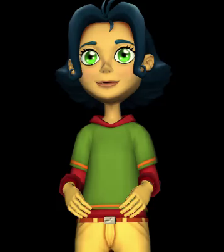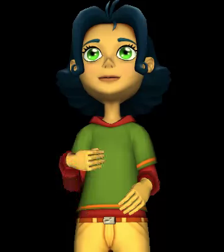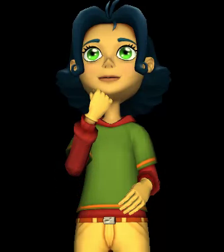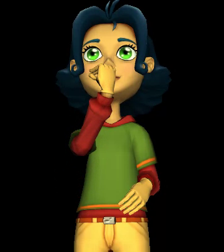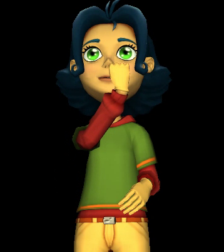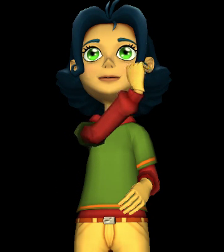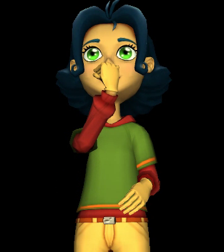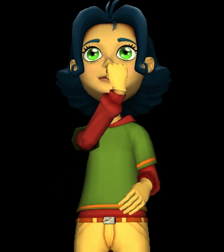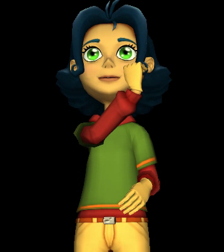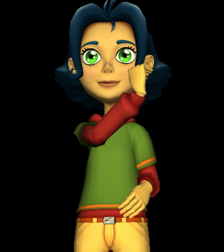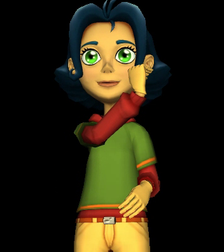شتاء